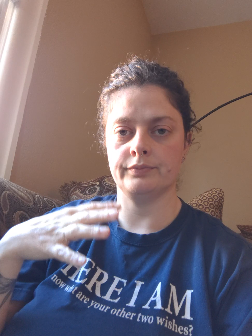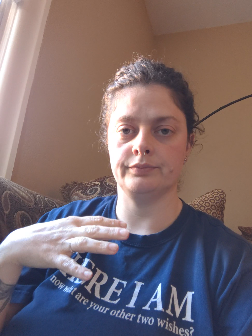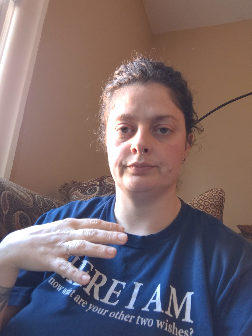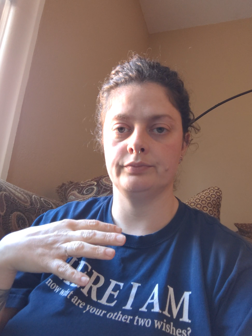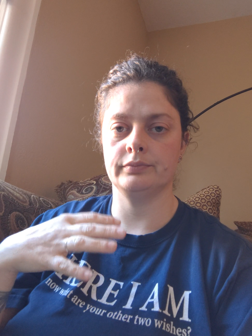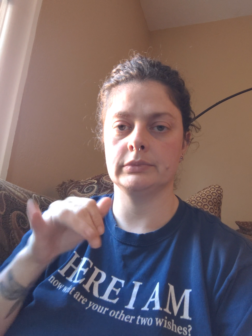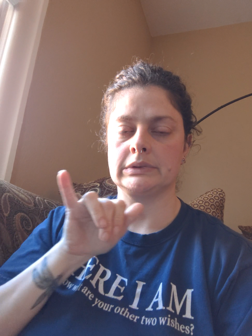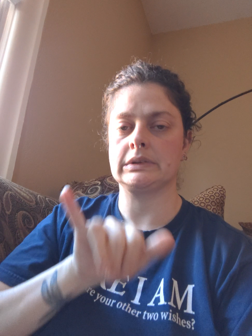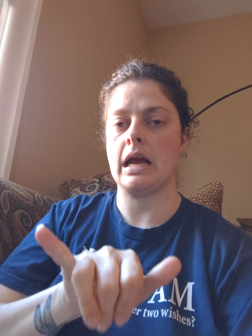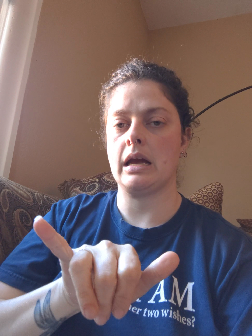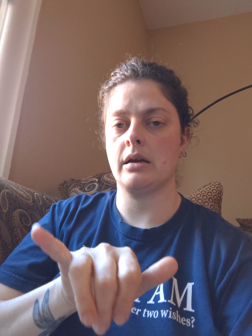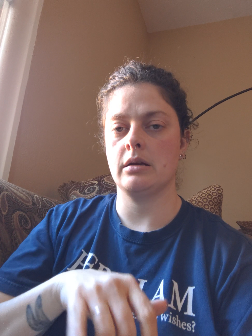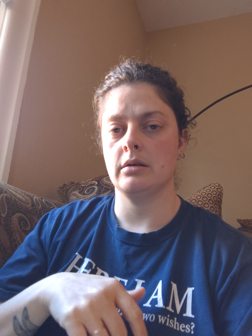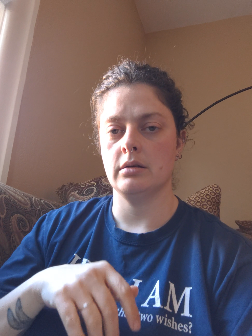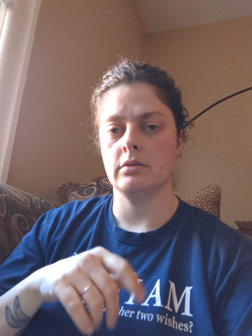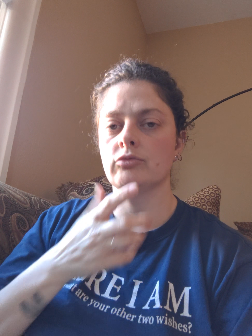stay